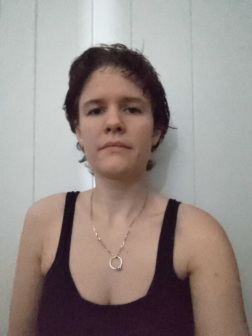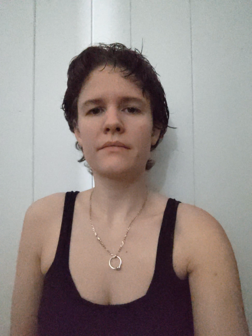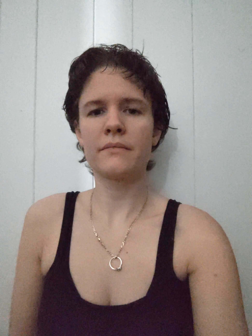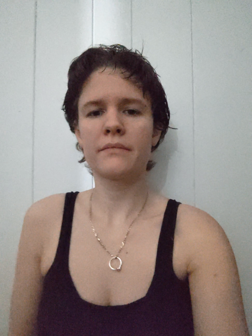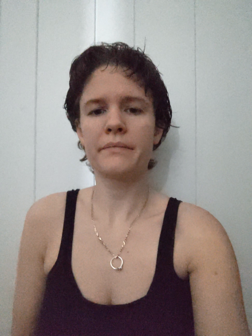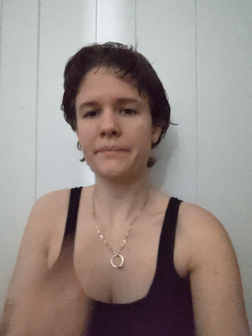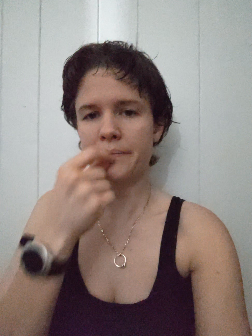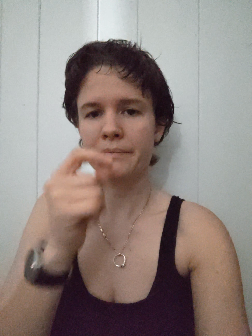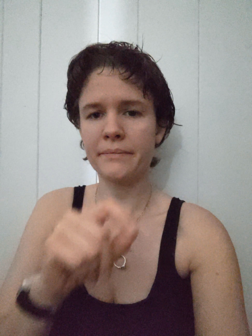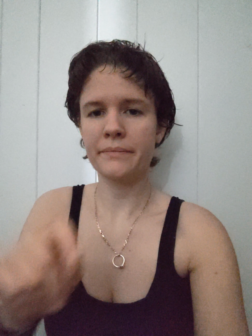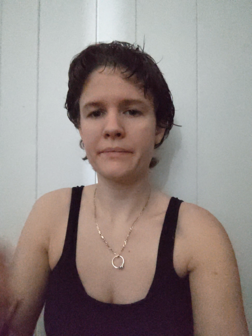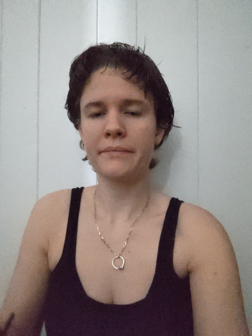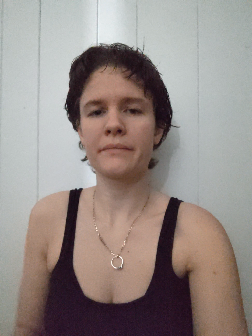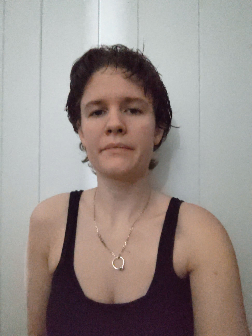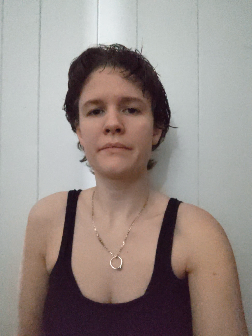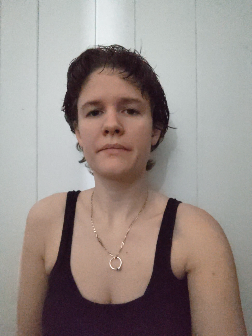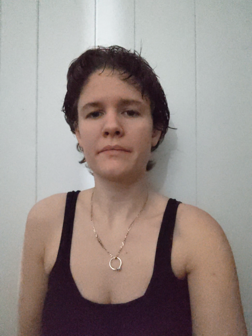pencil